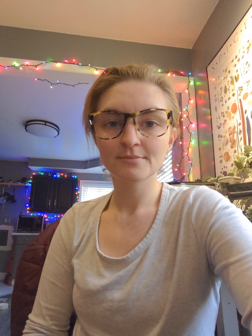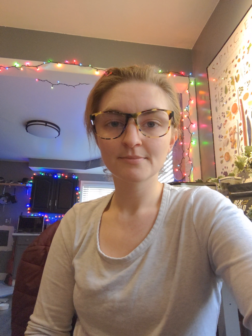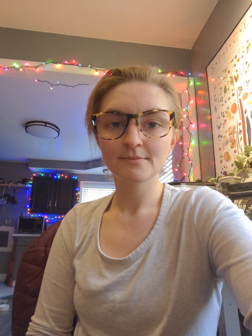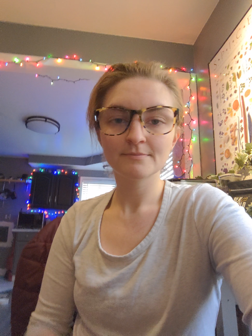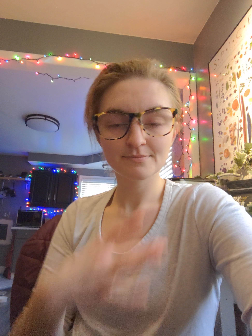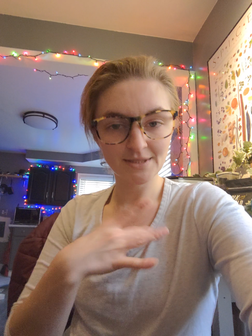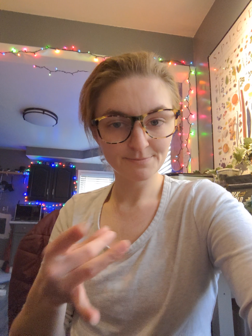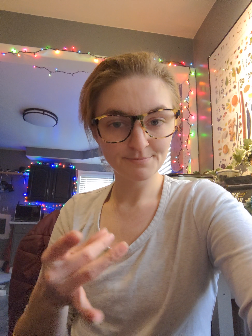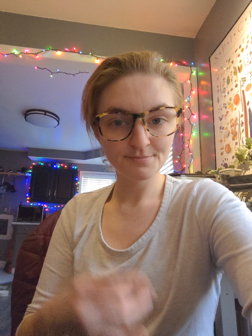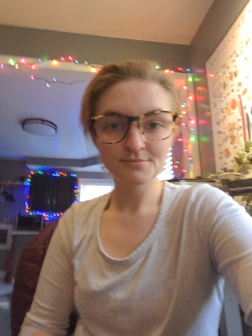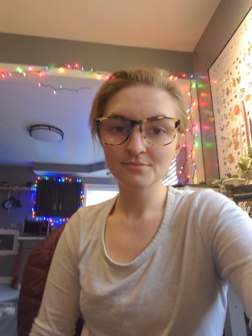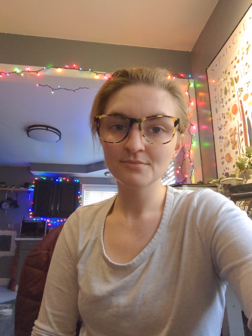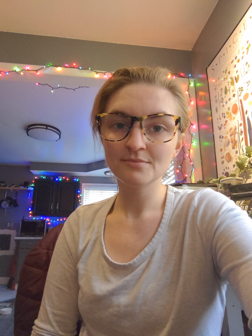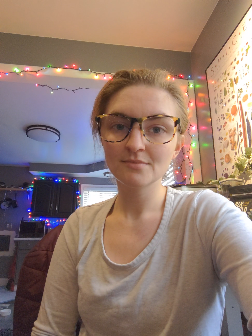like